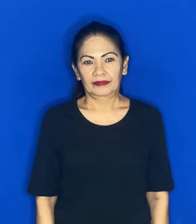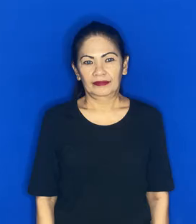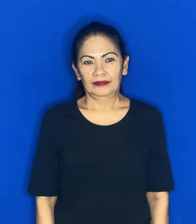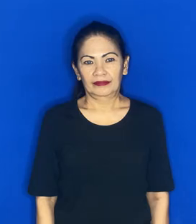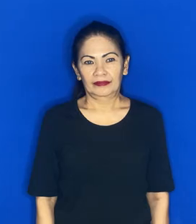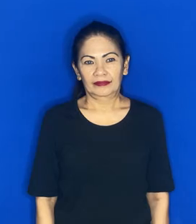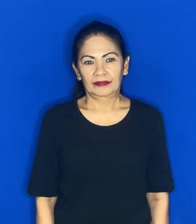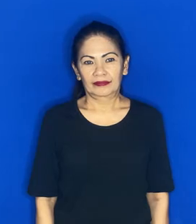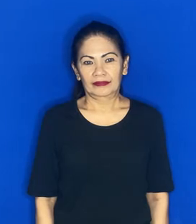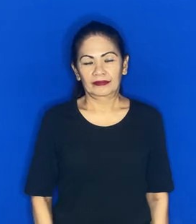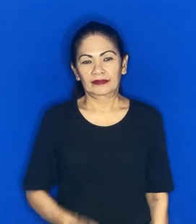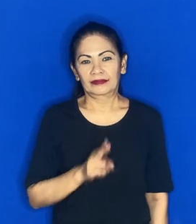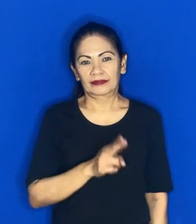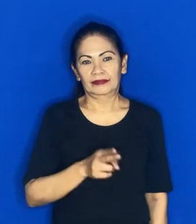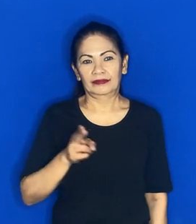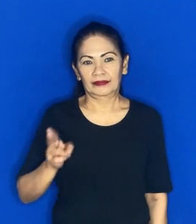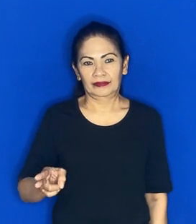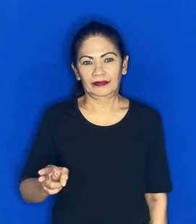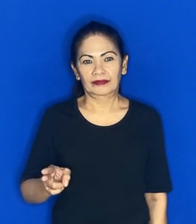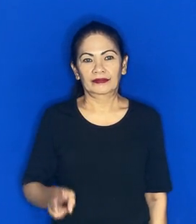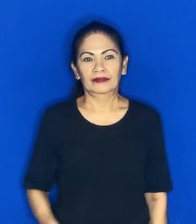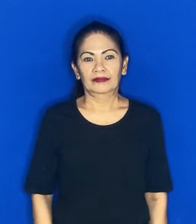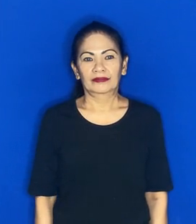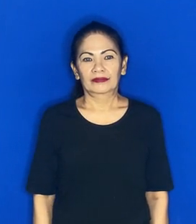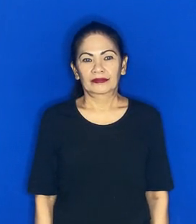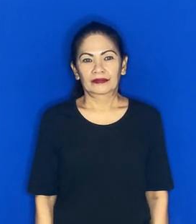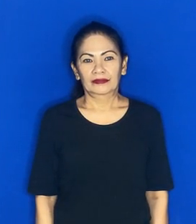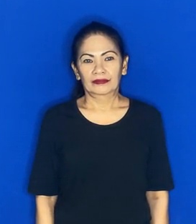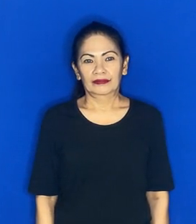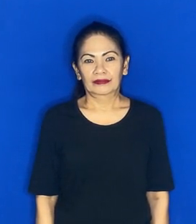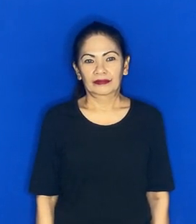hard of hearing